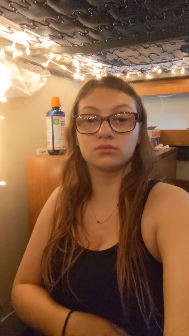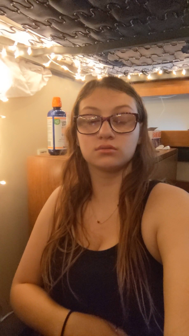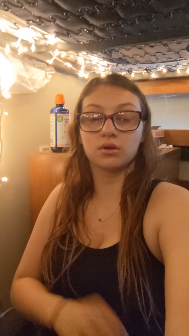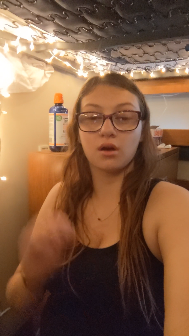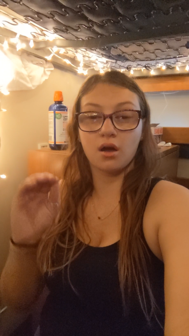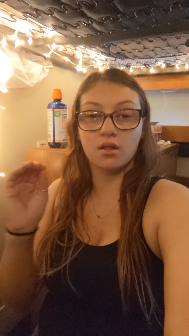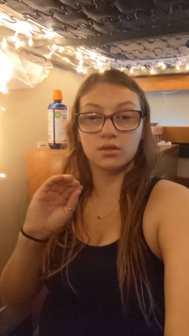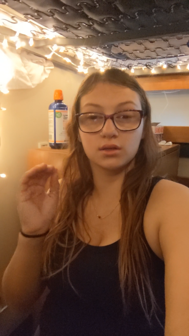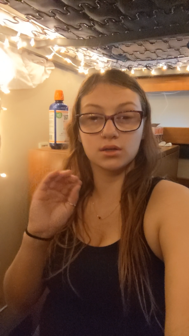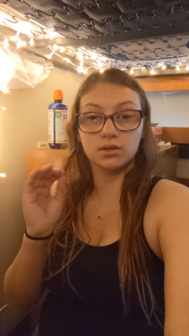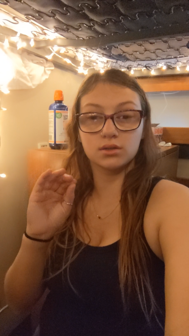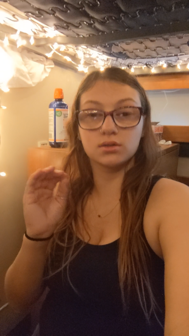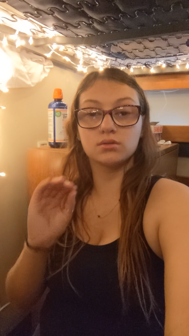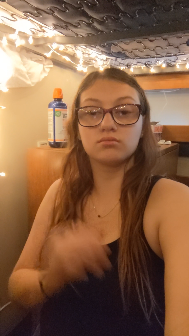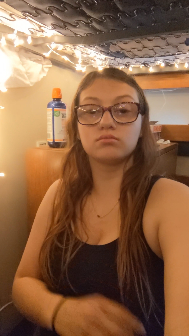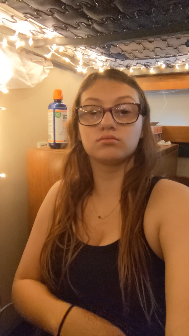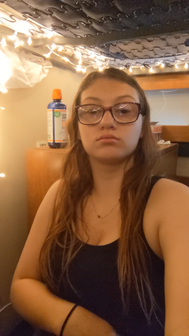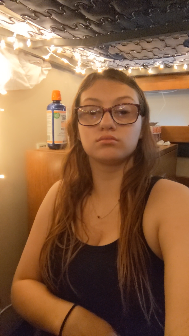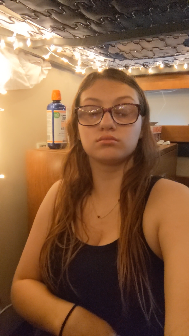none